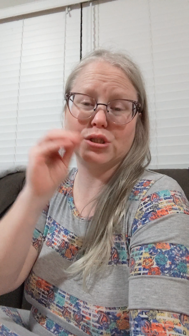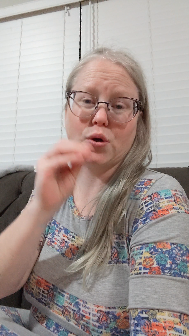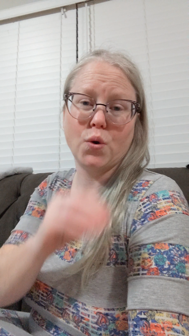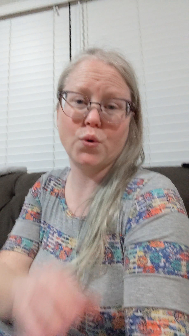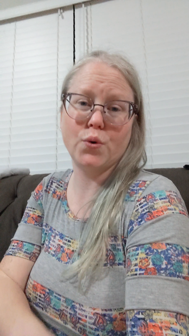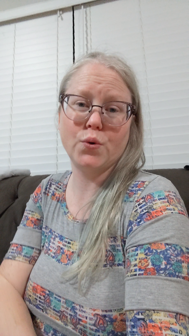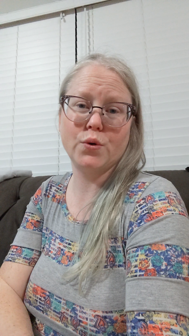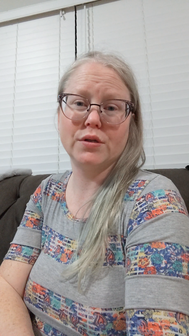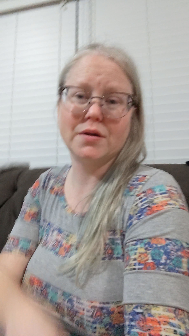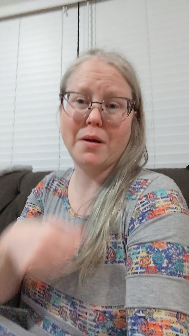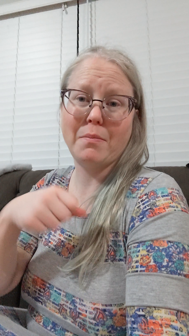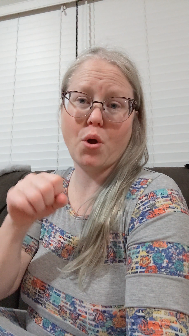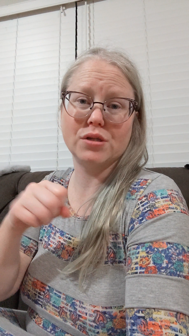motorcycle